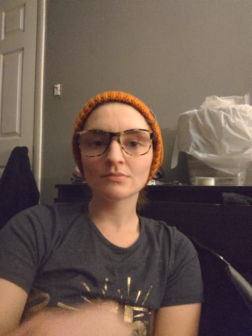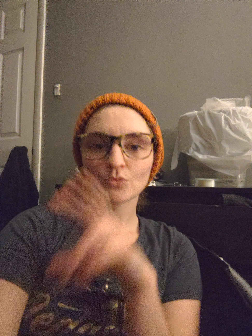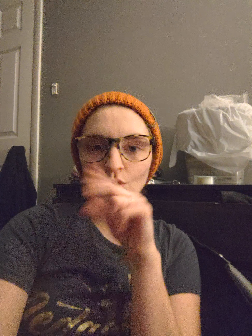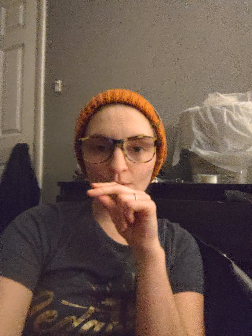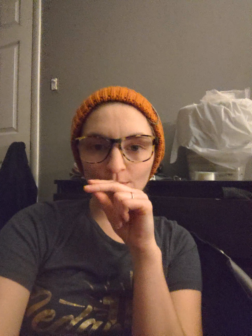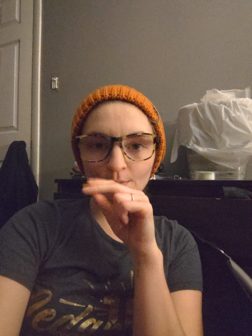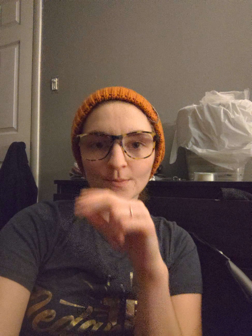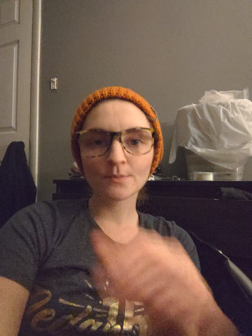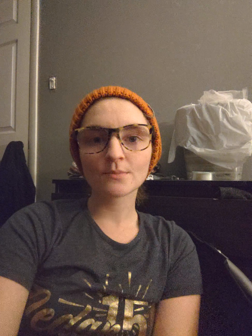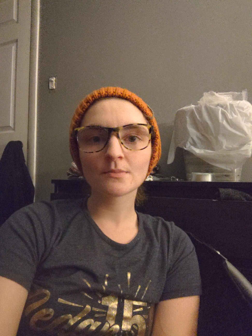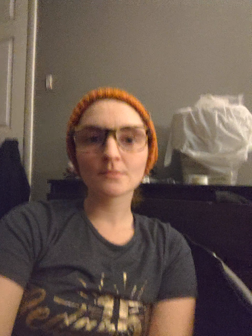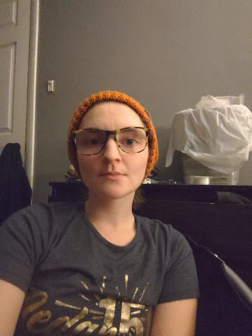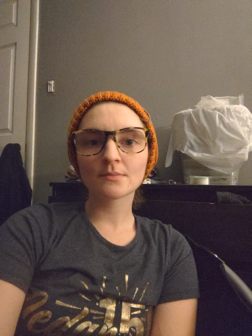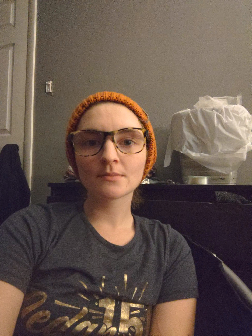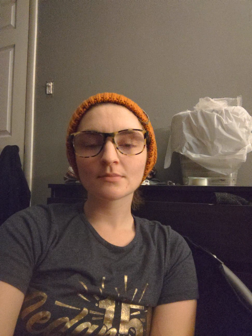duck